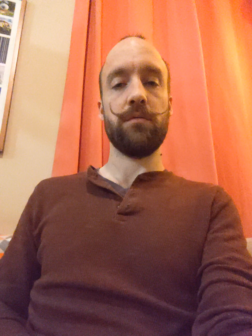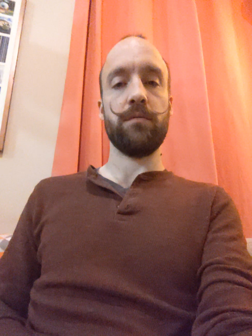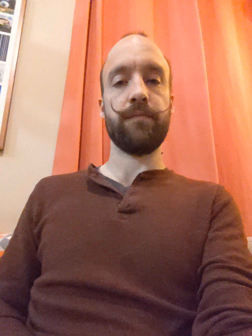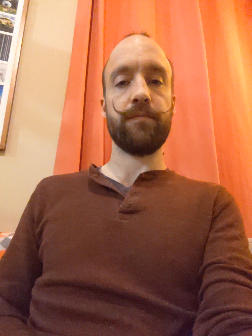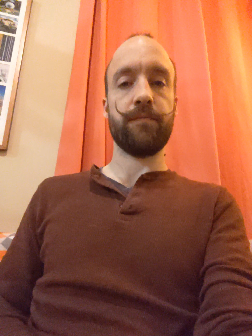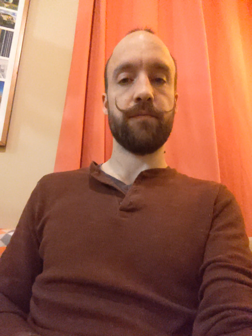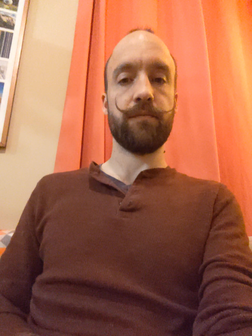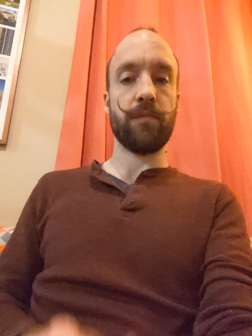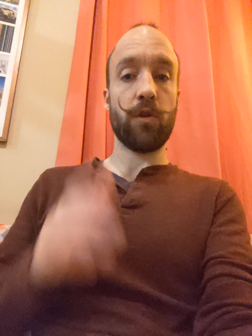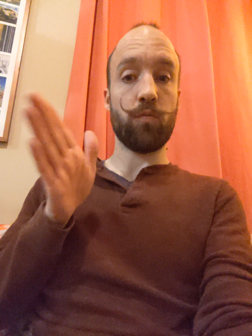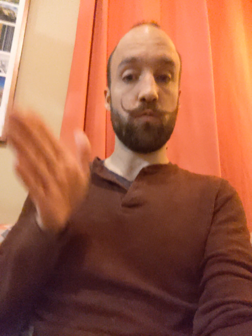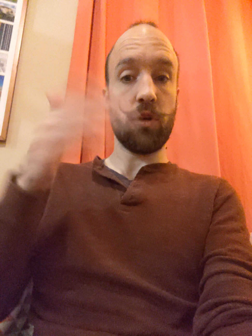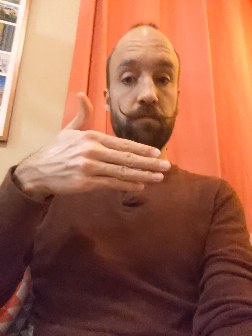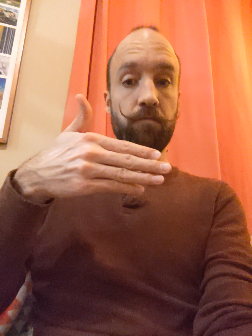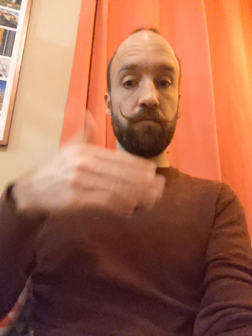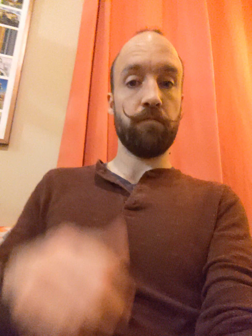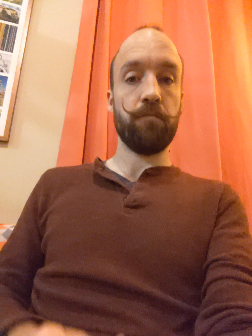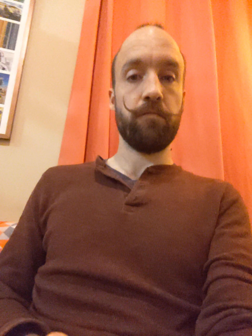room